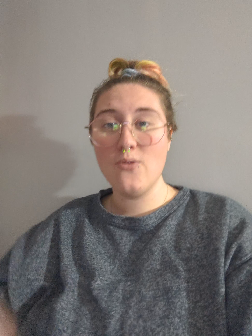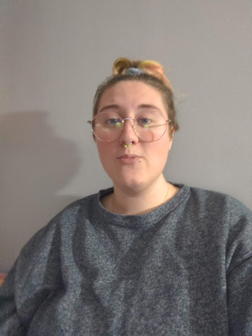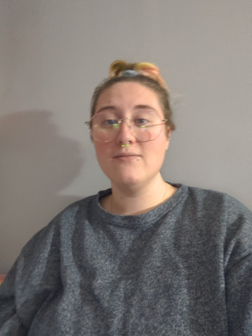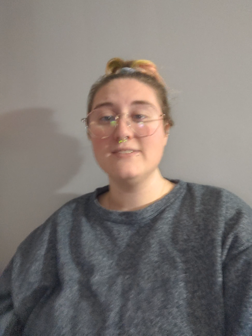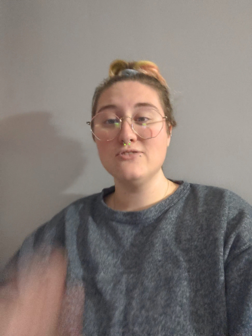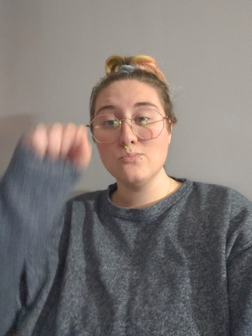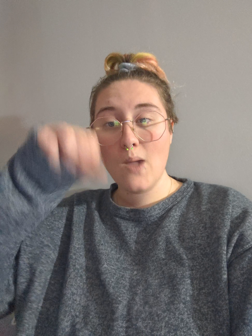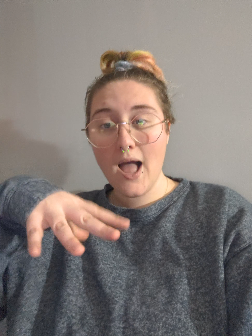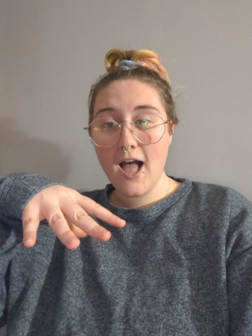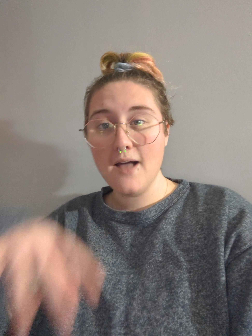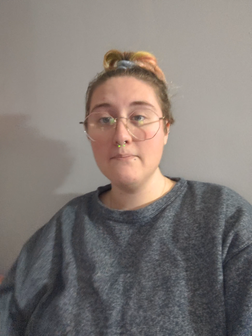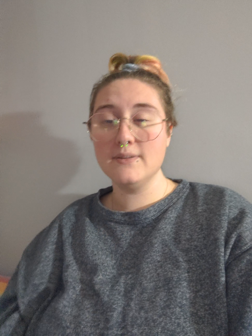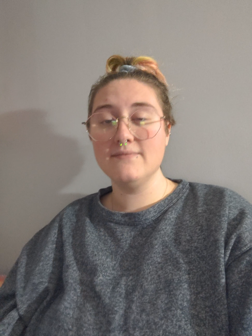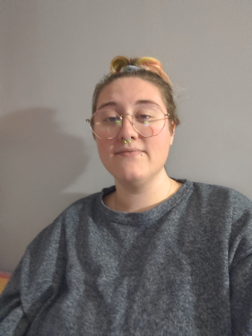drop